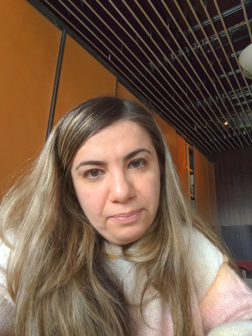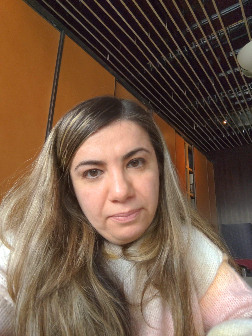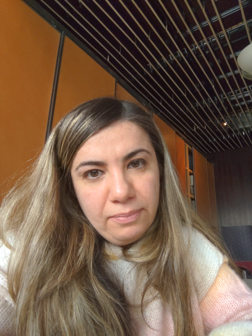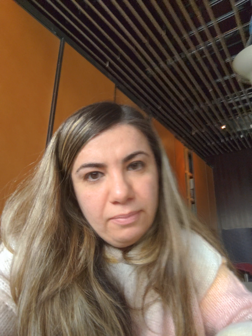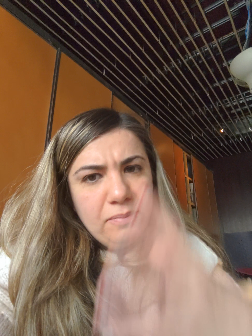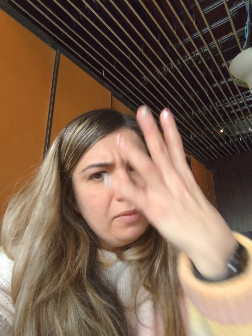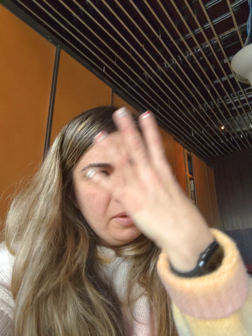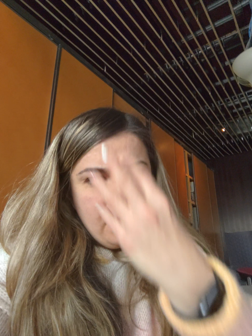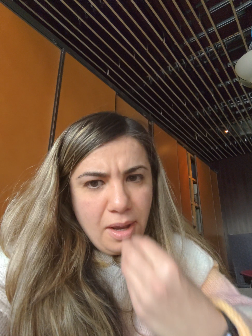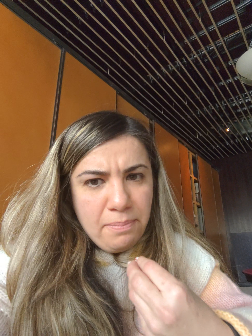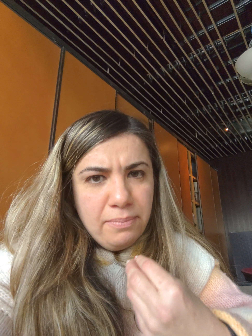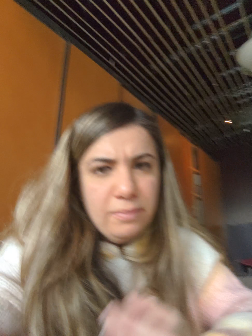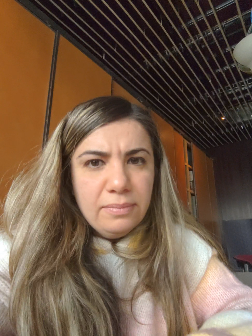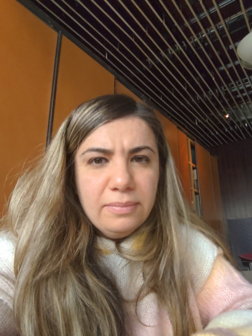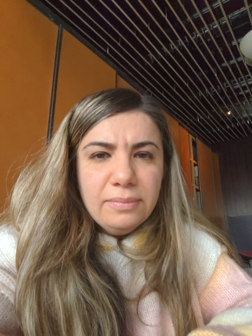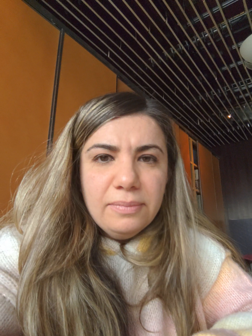sleep